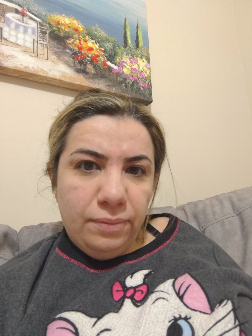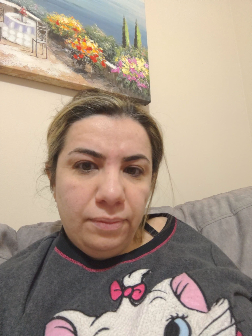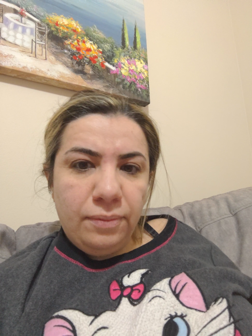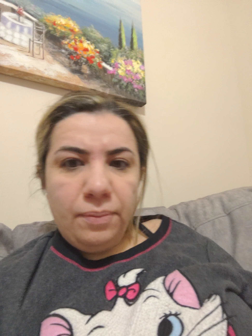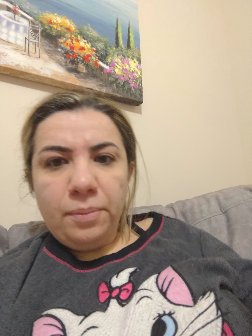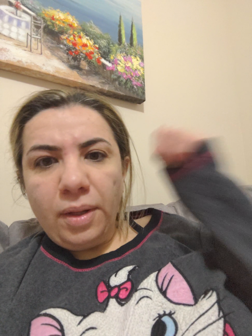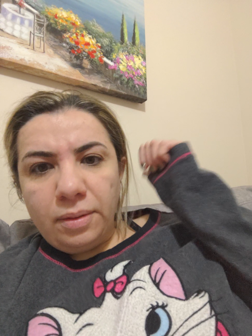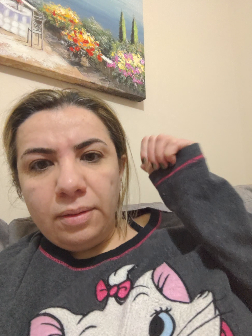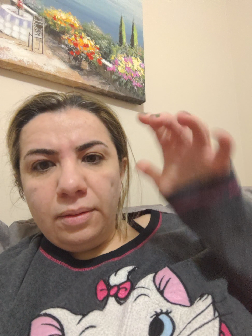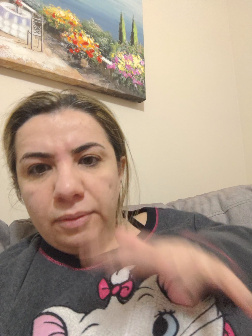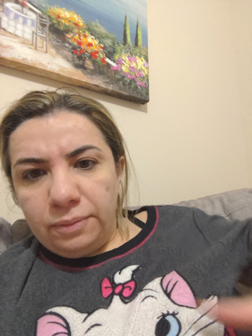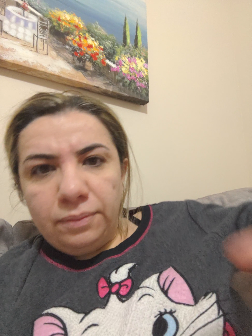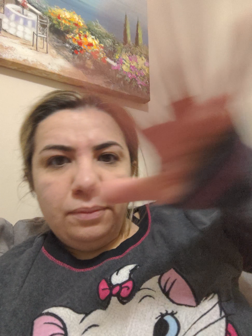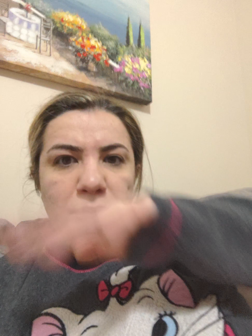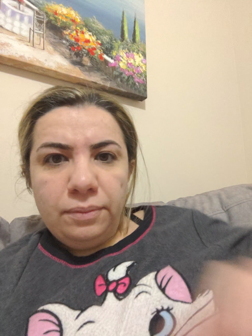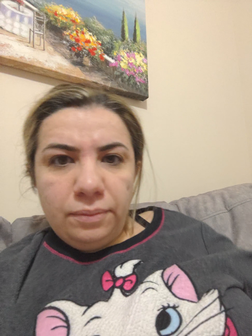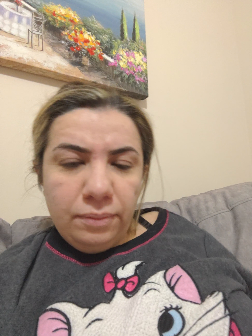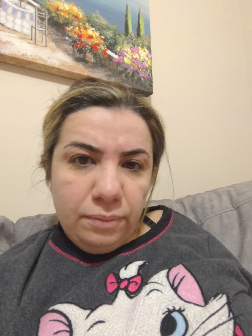backyard